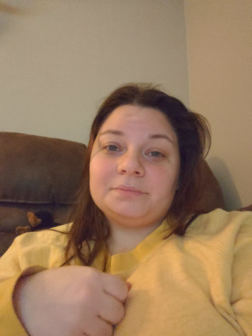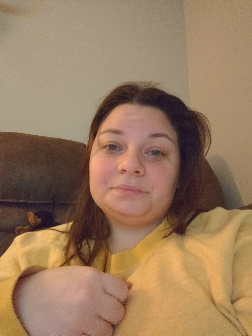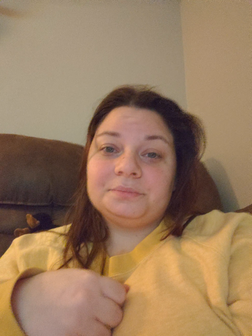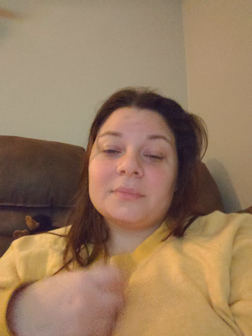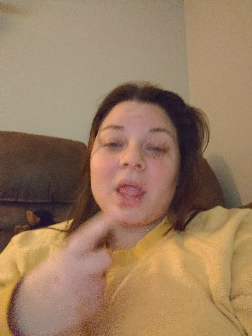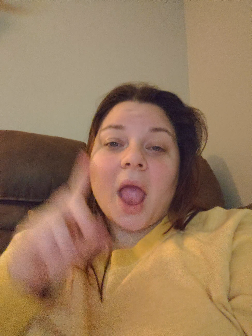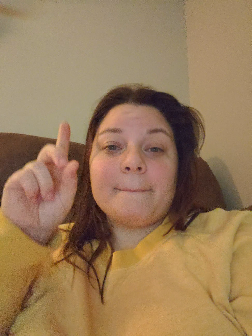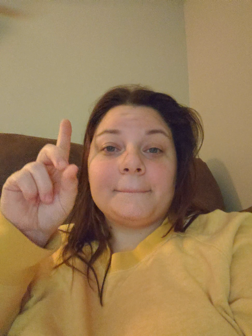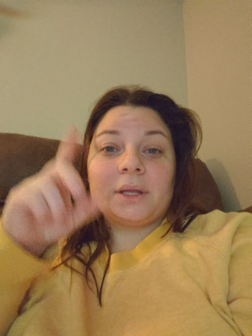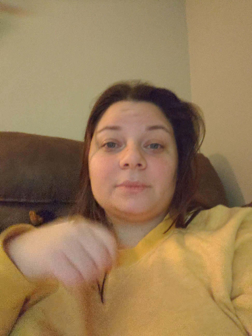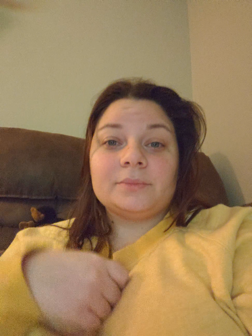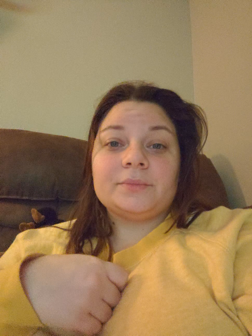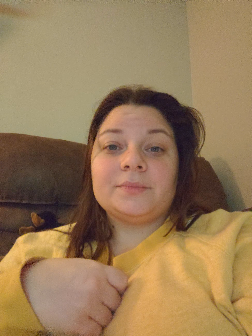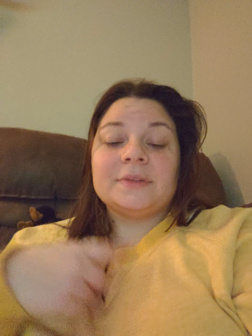up